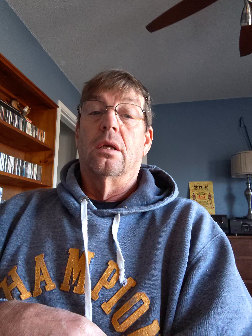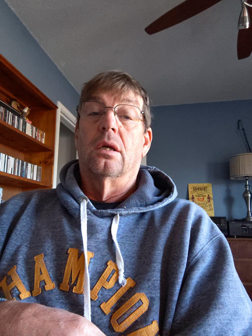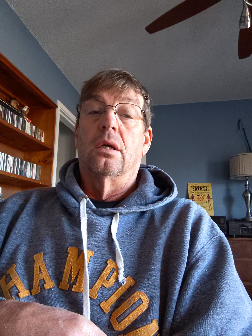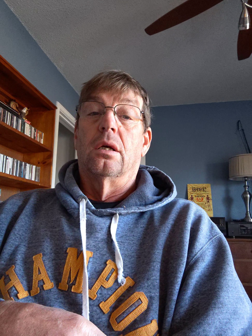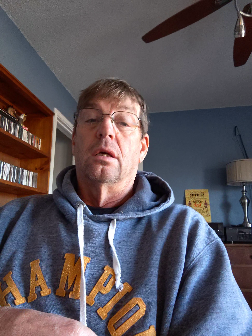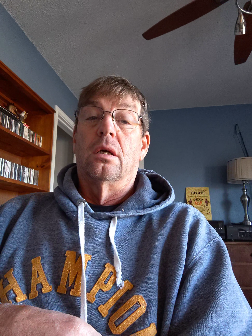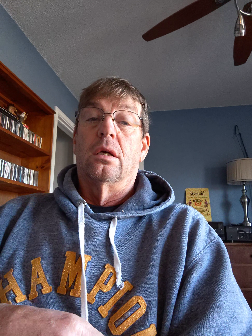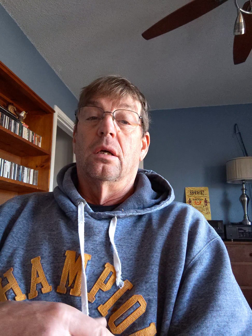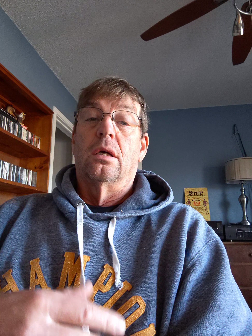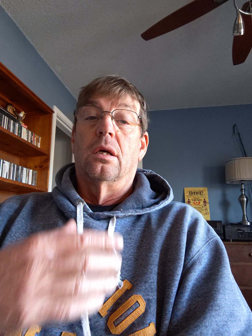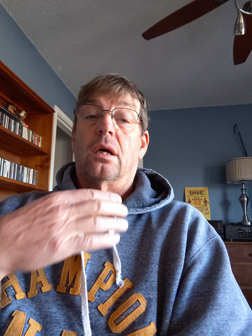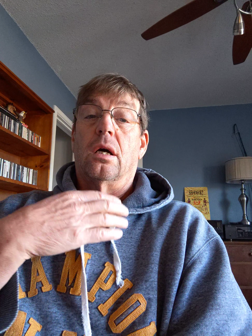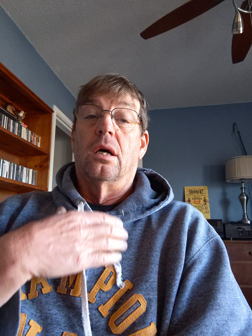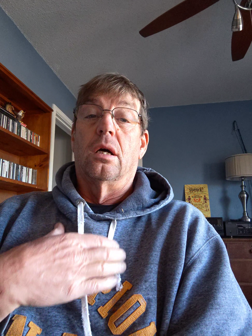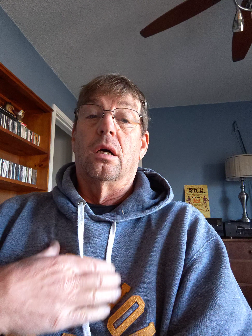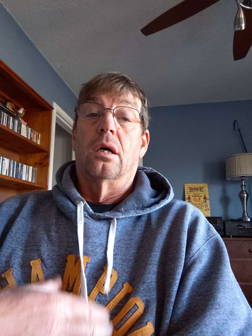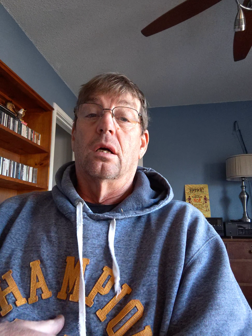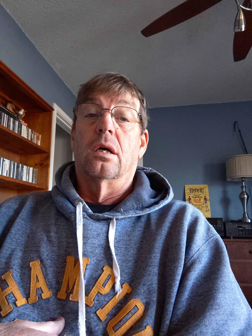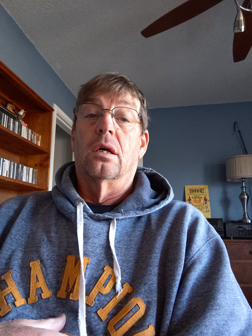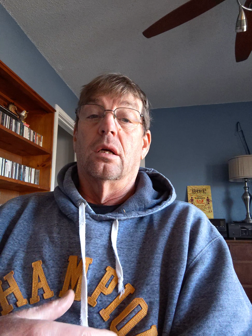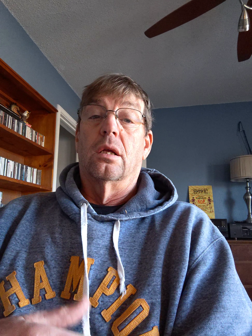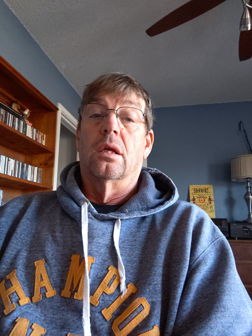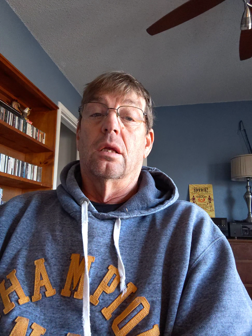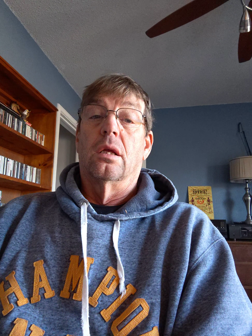hungry